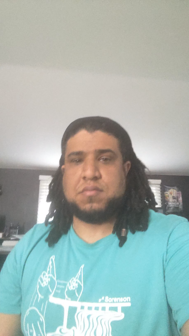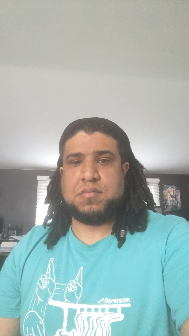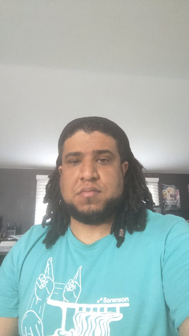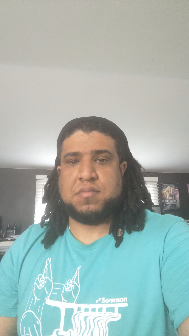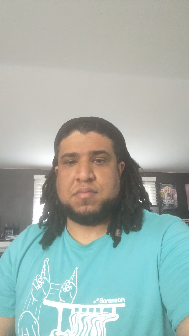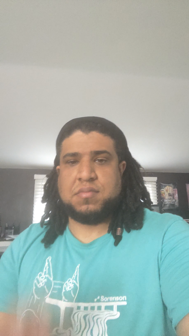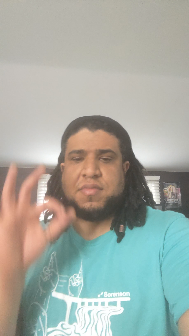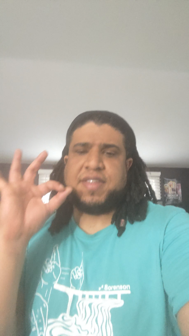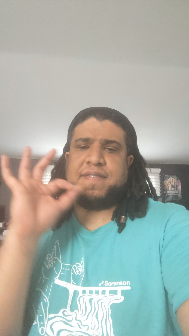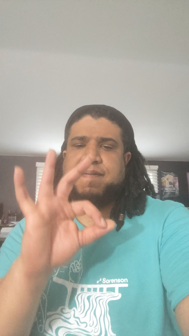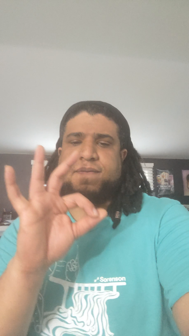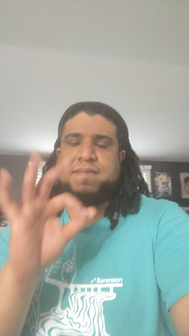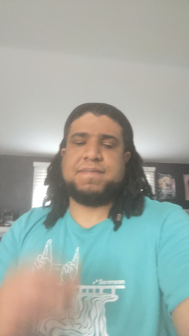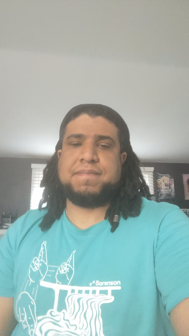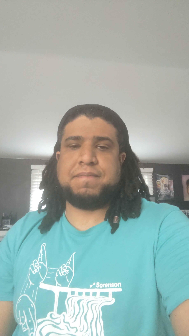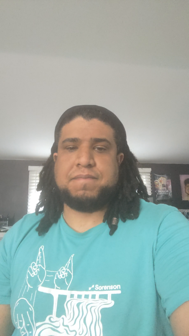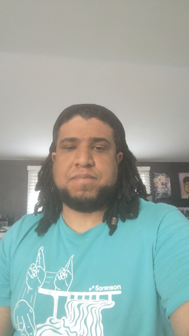fit